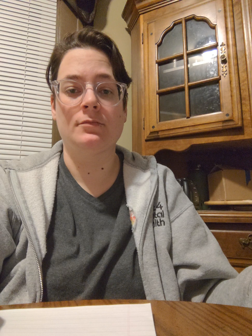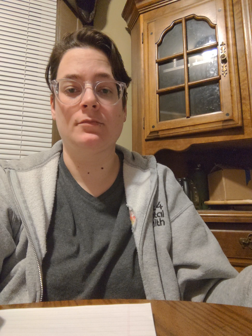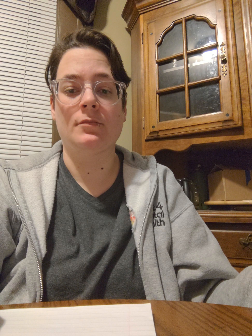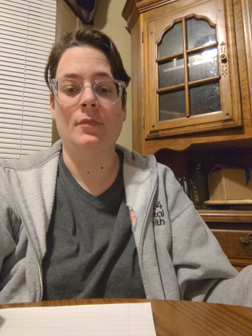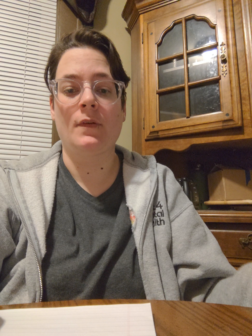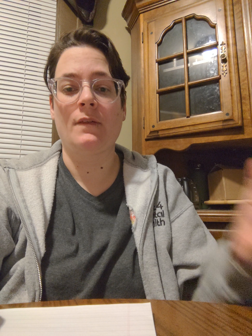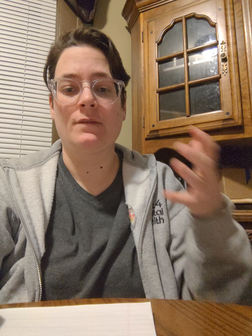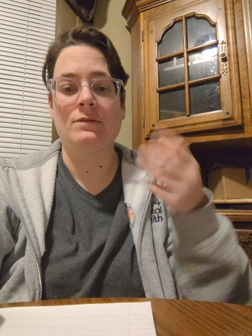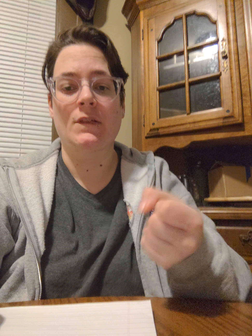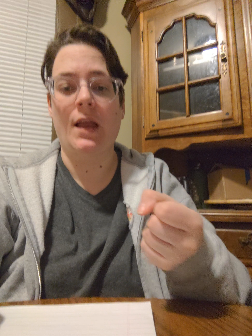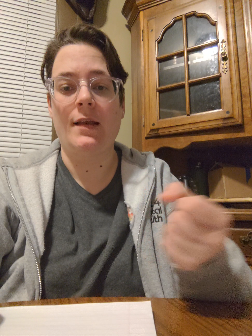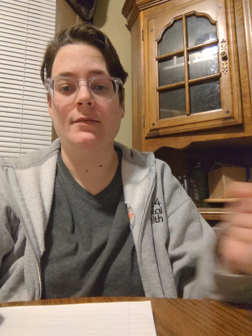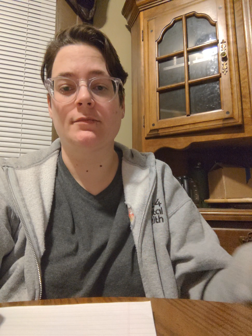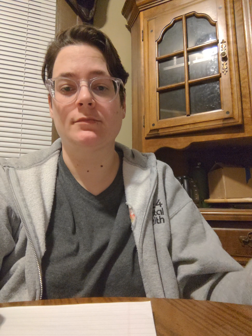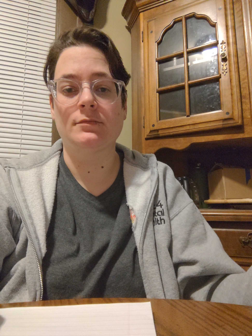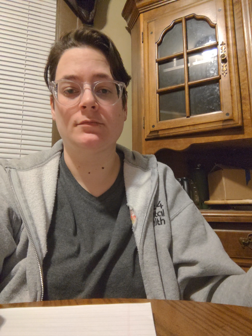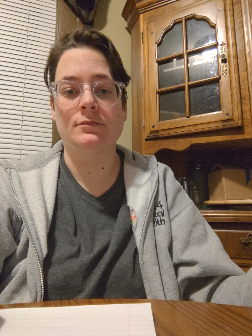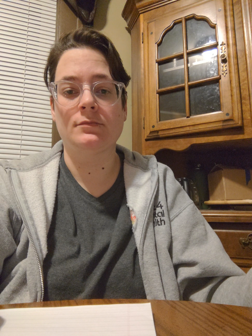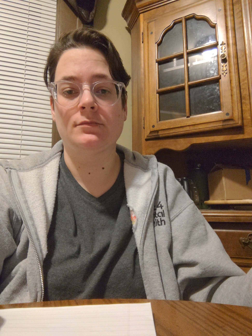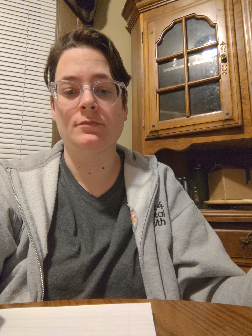fast